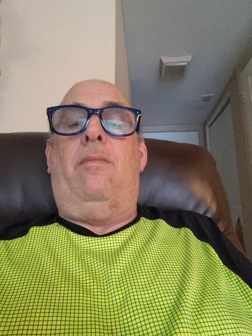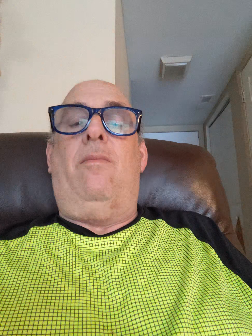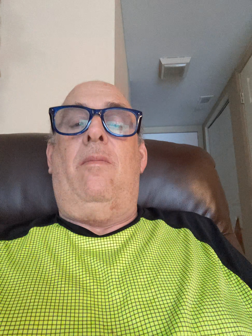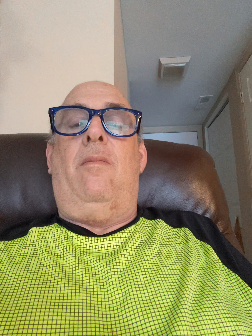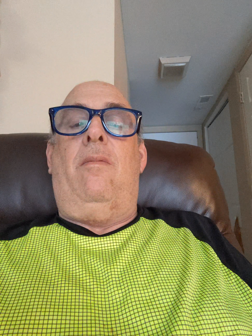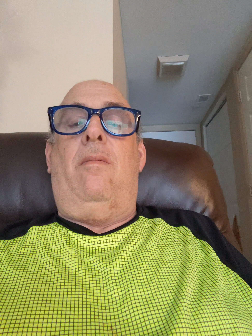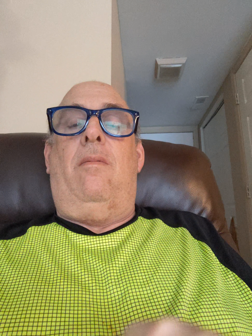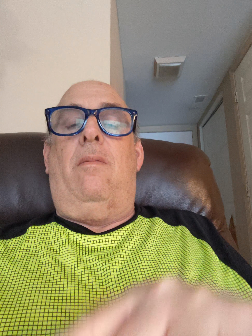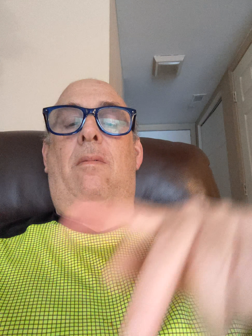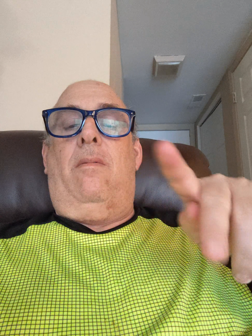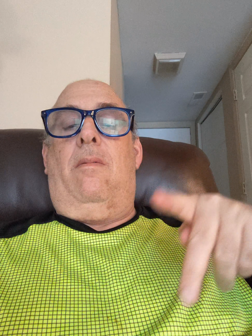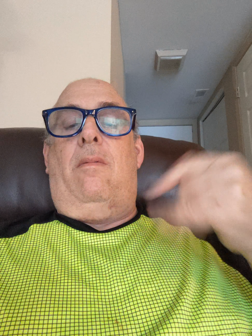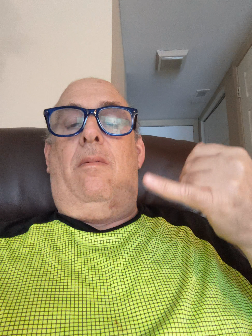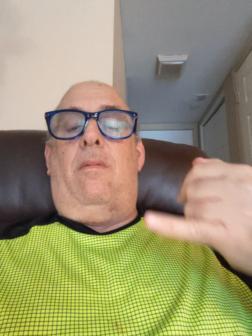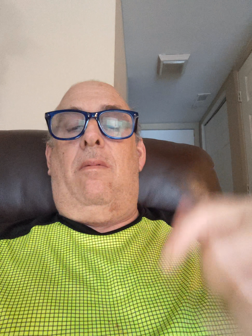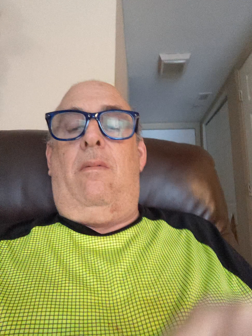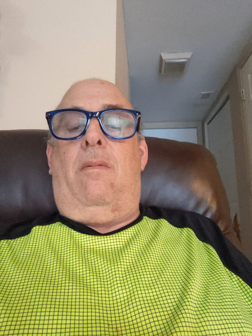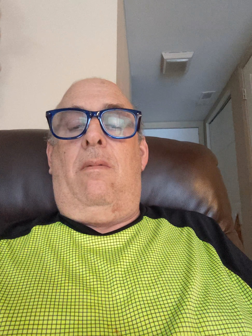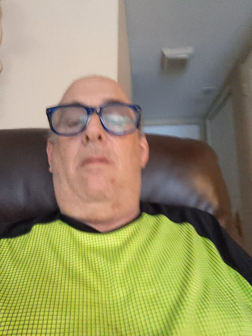pajamas